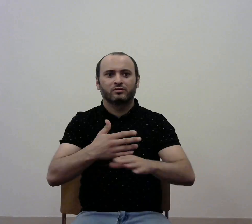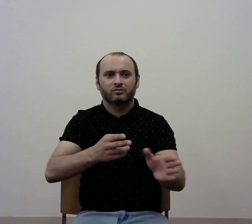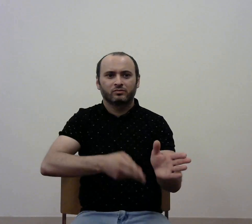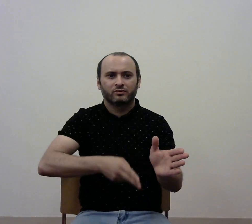qatar